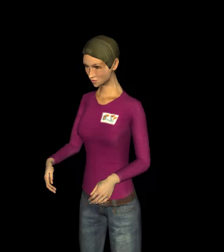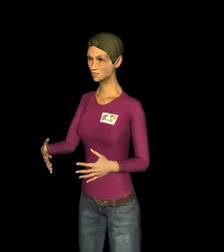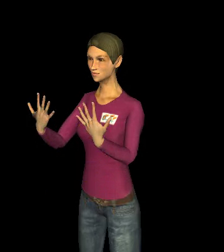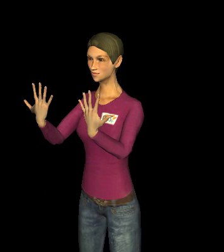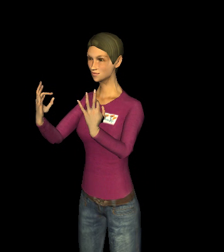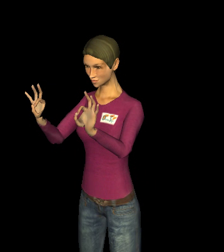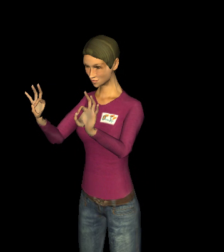10